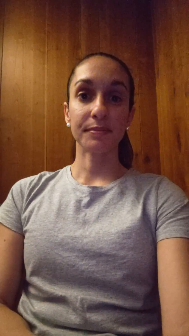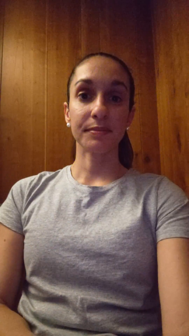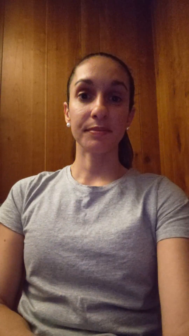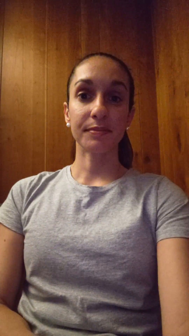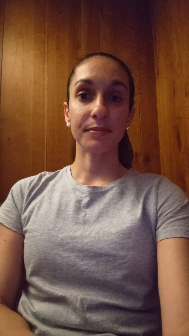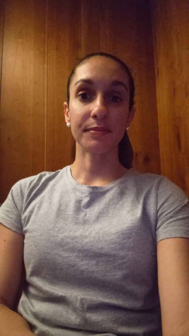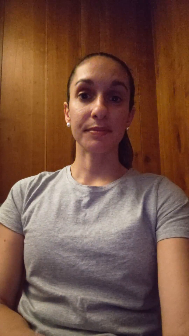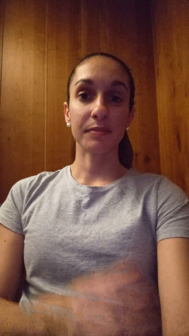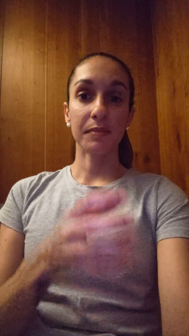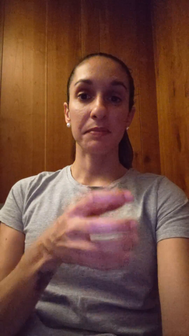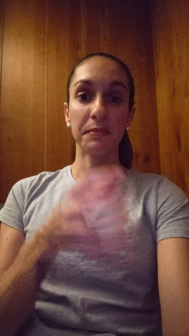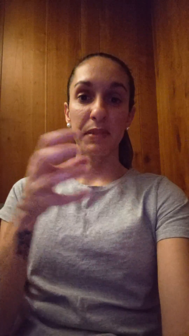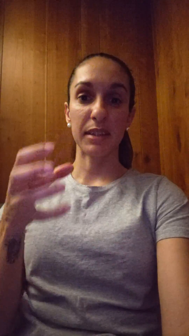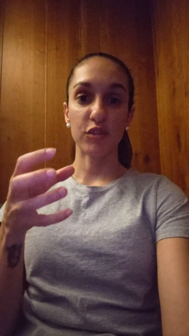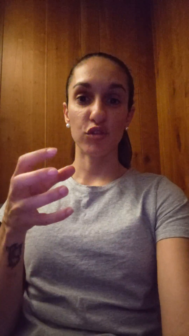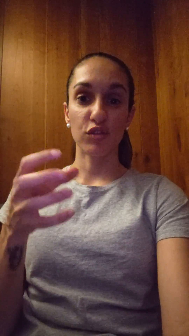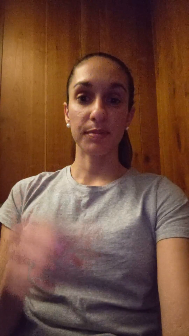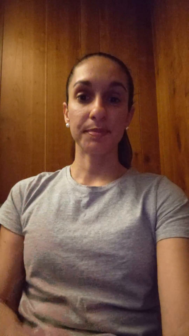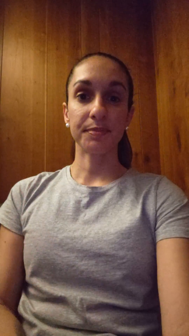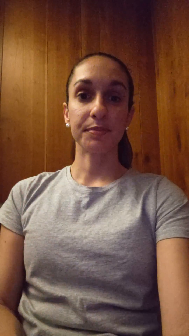much